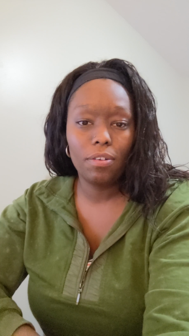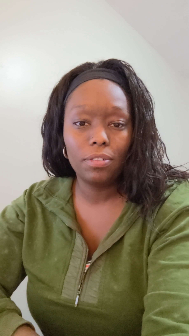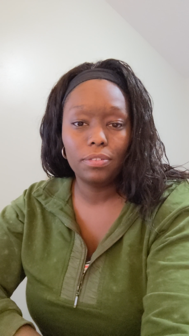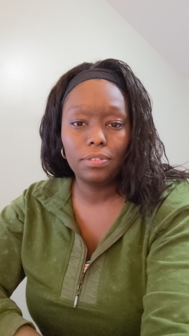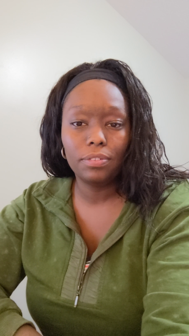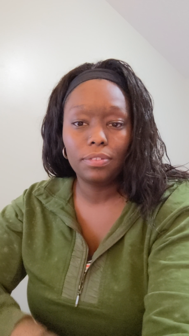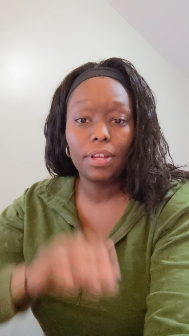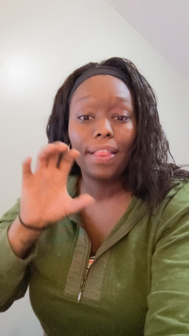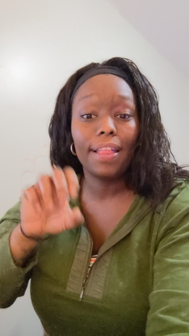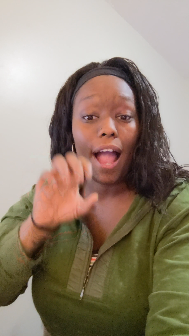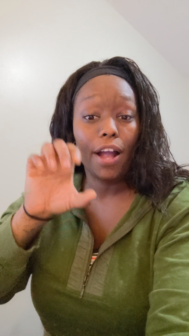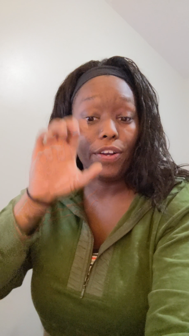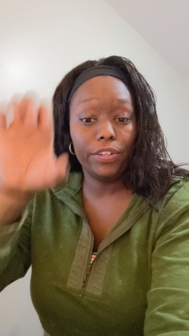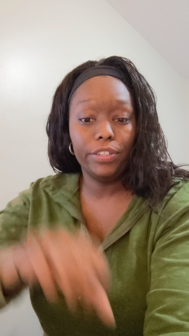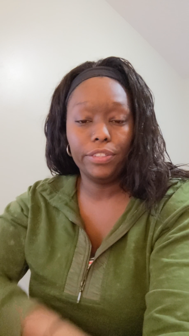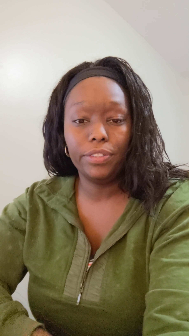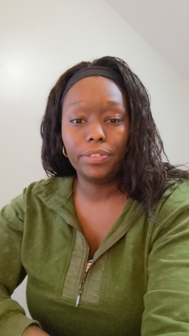ladder